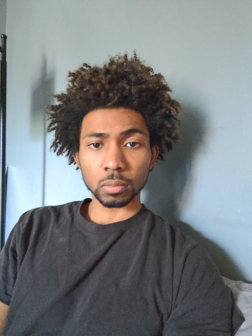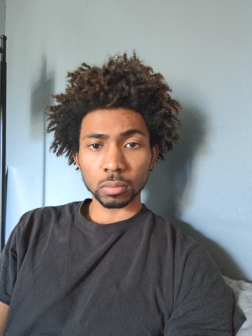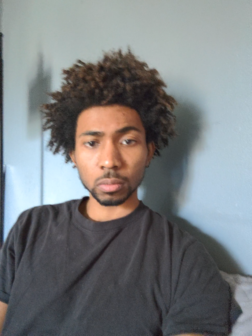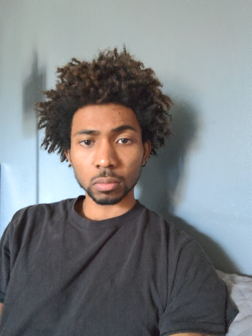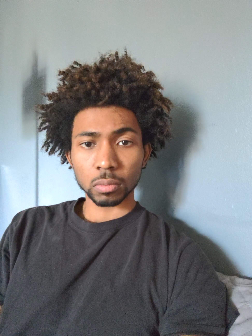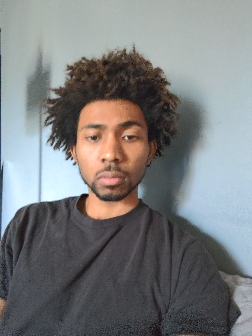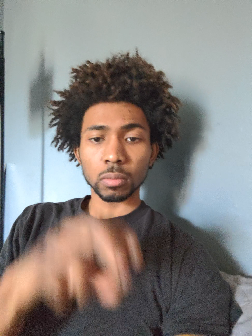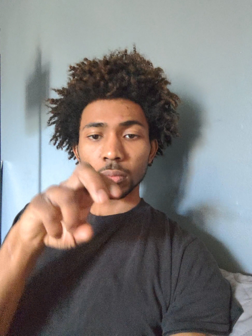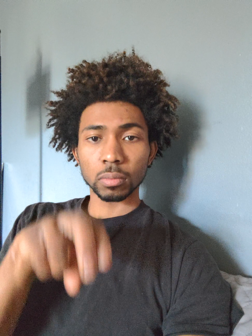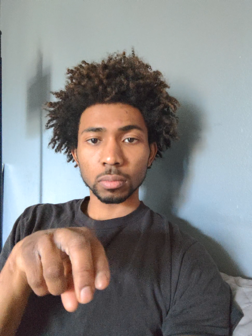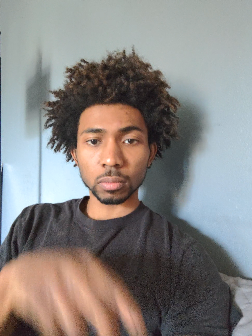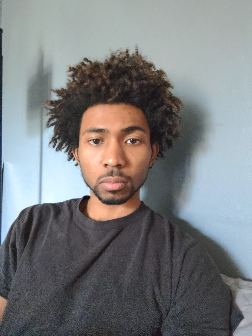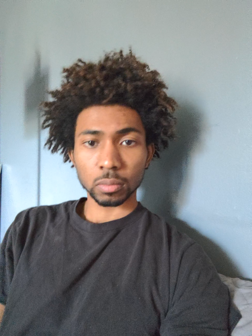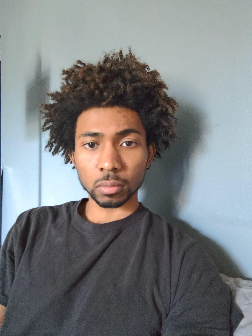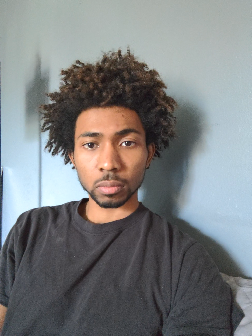chair